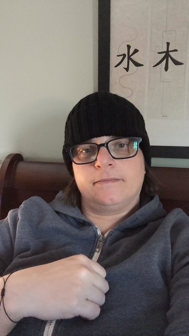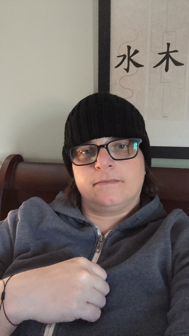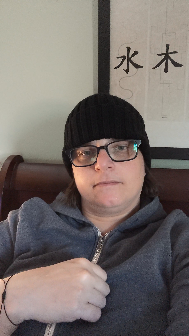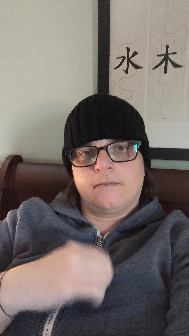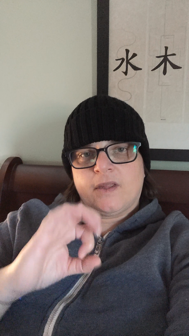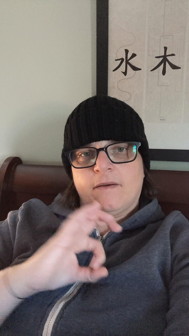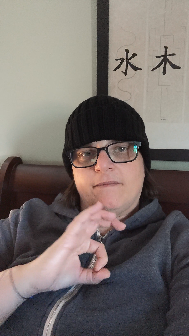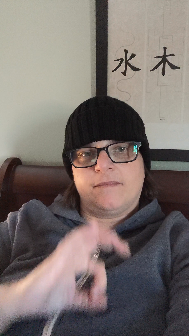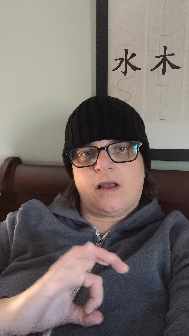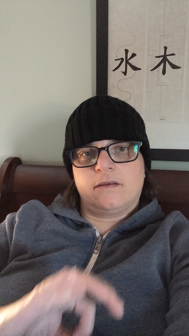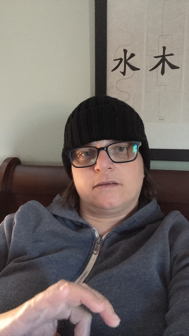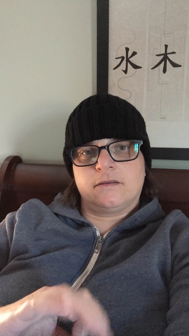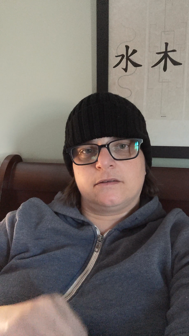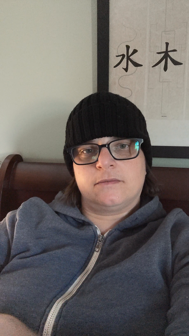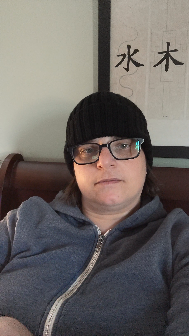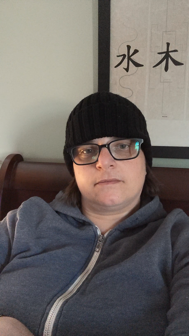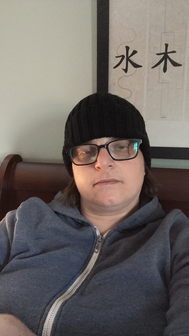button